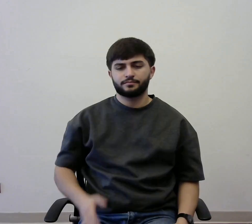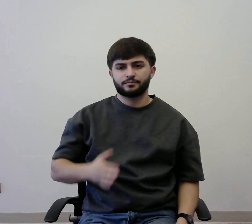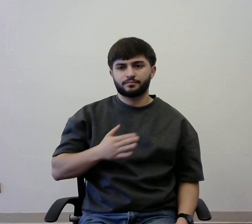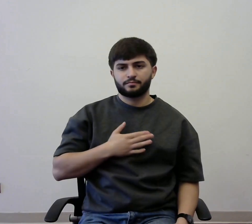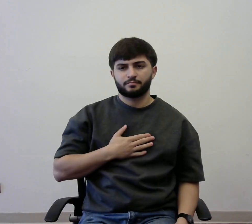mən